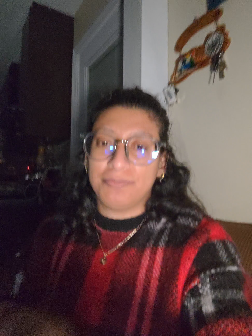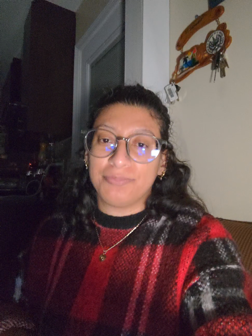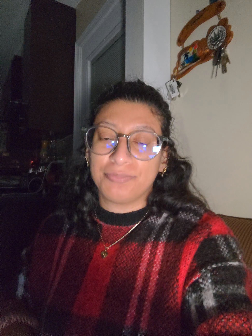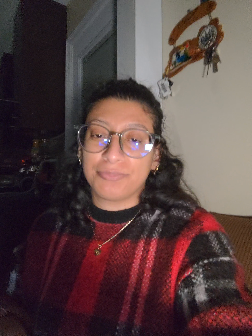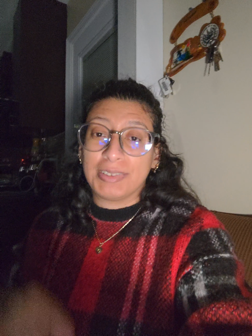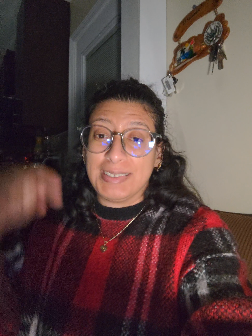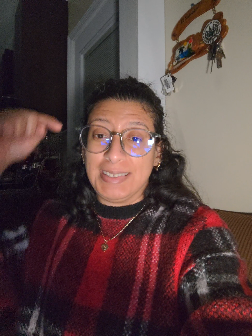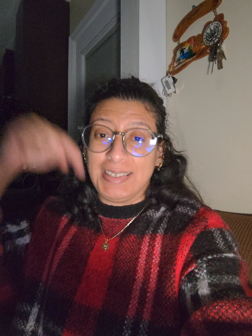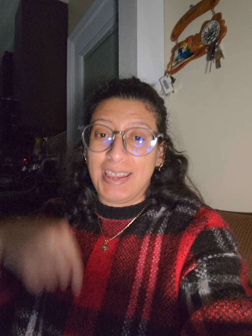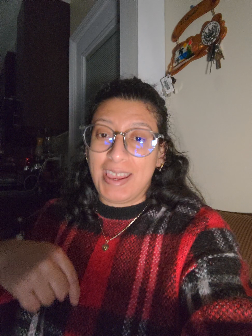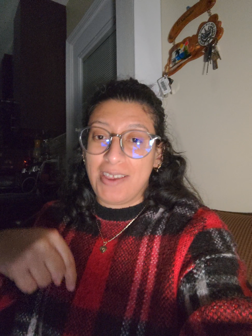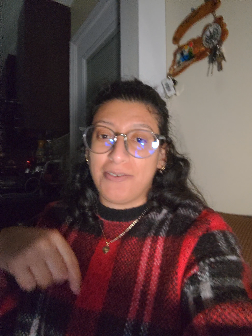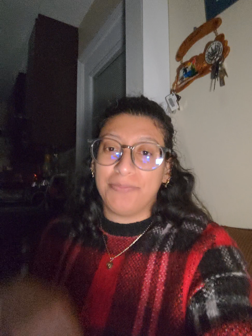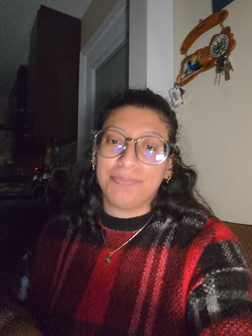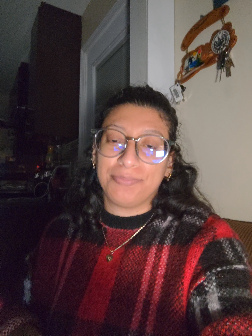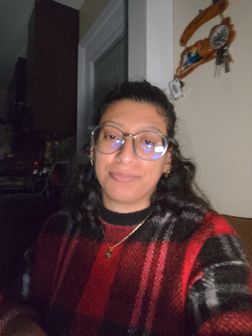down